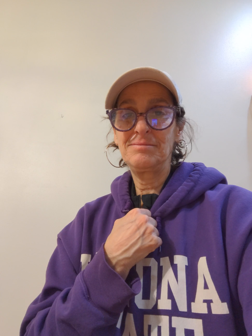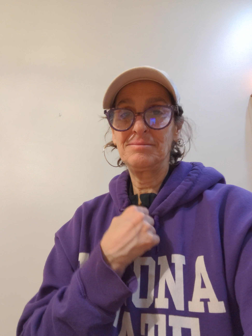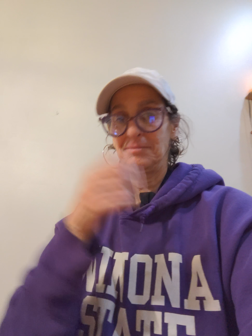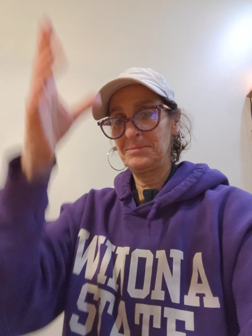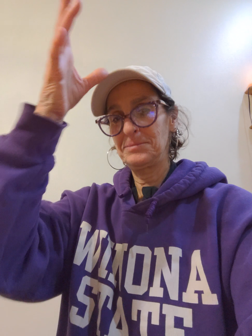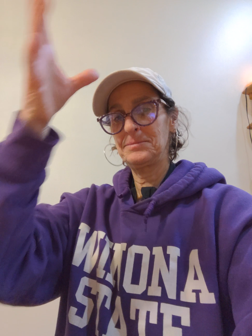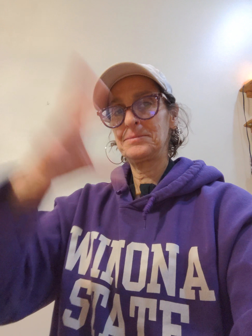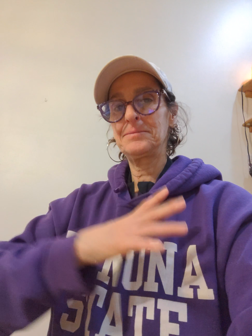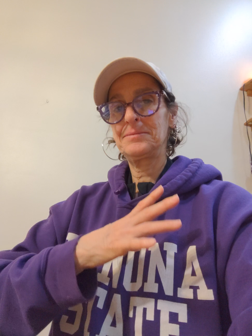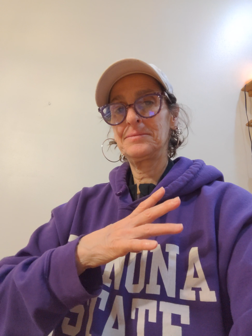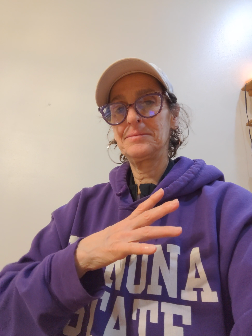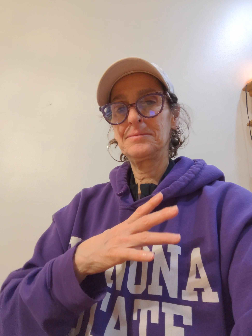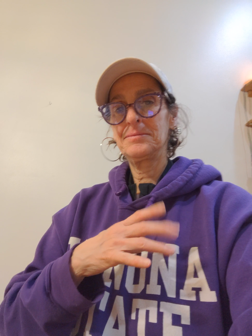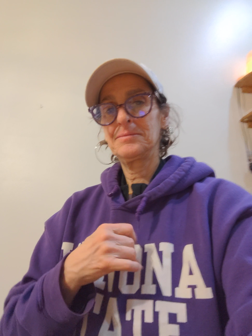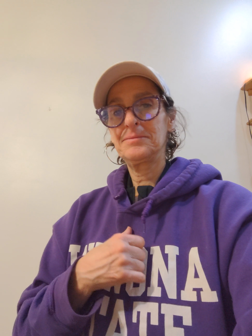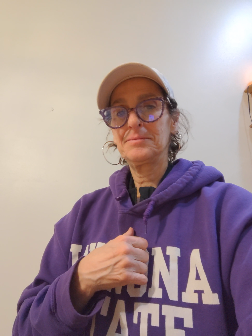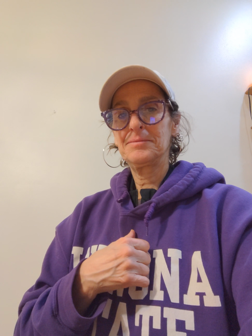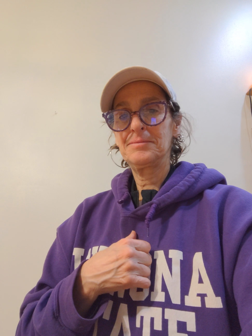man